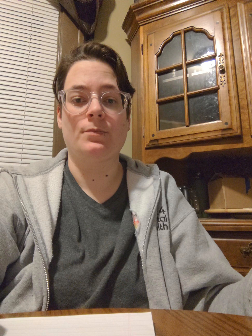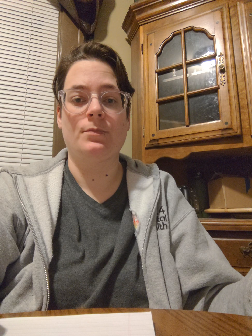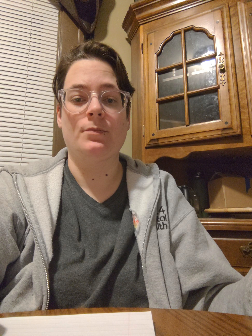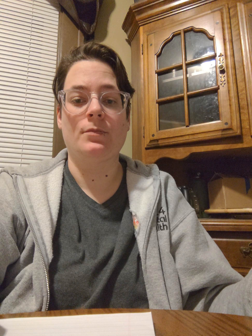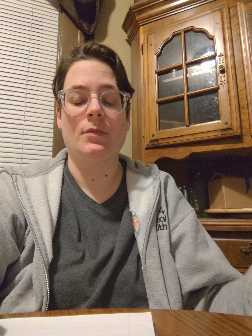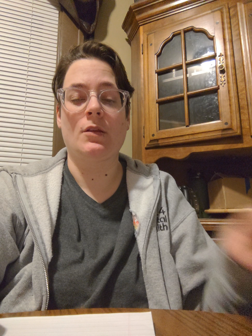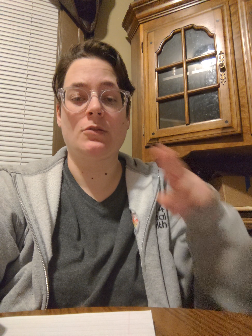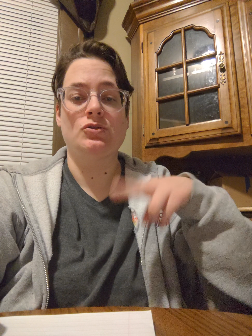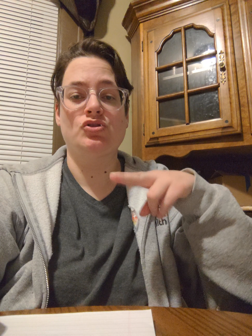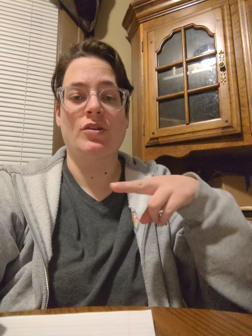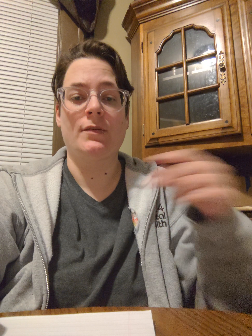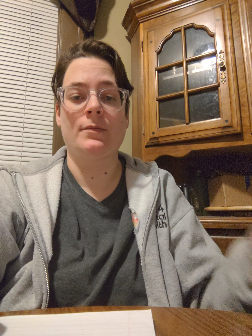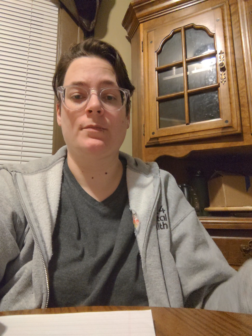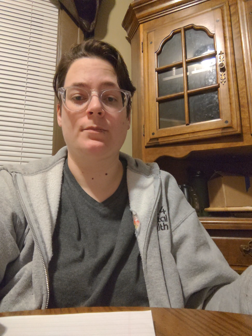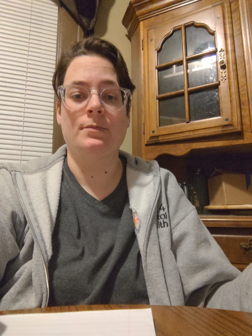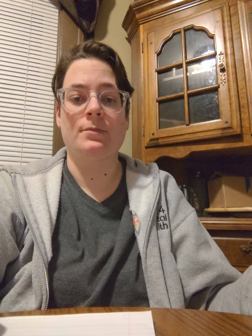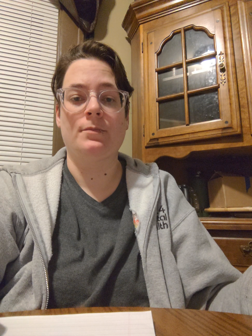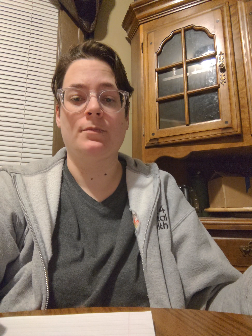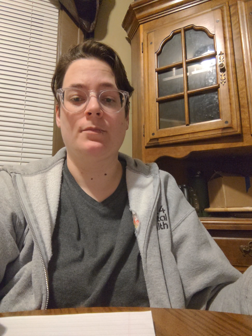chair